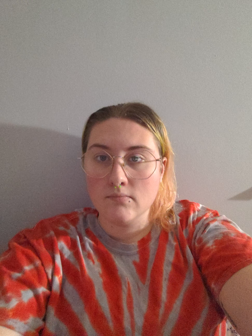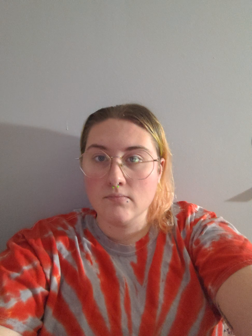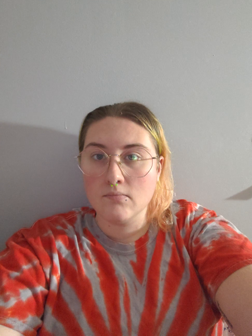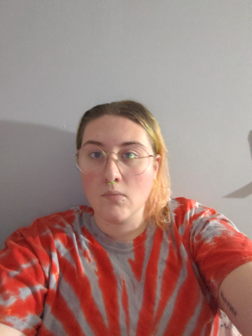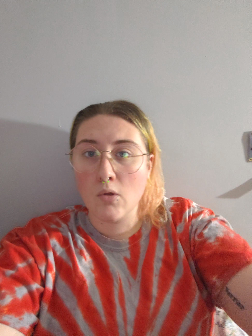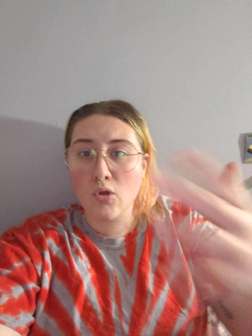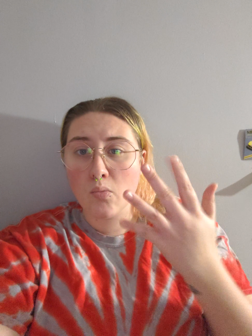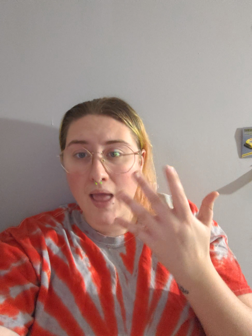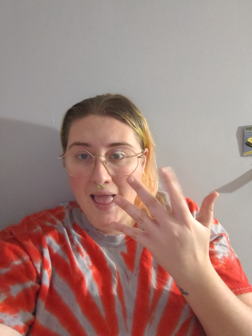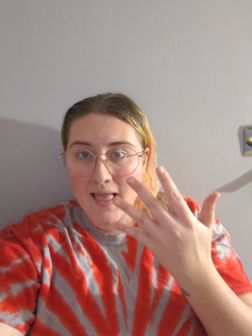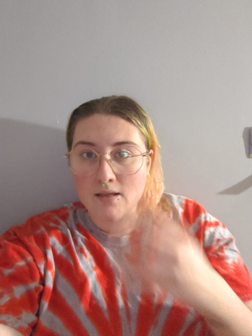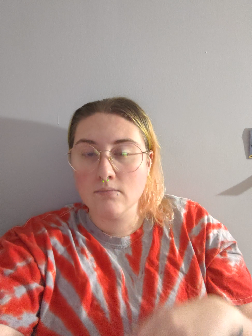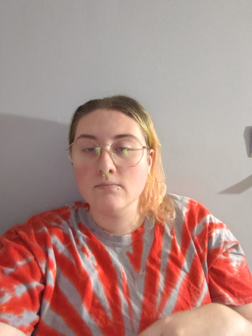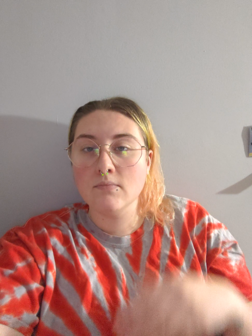wait